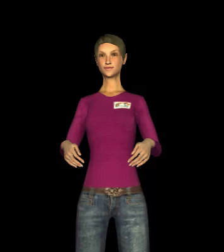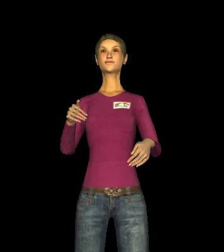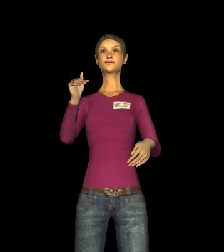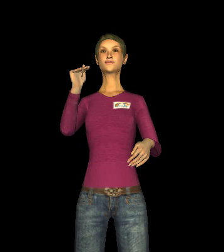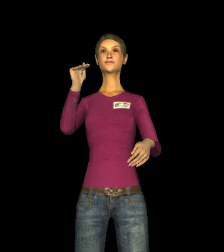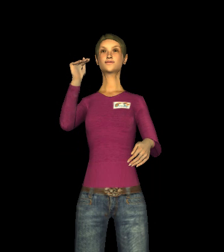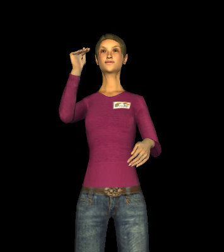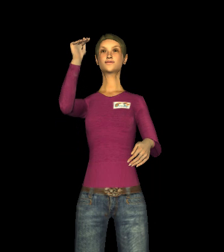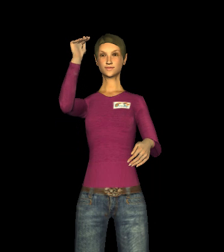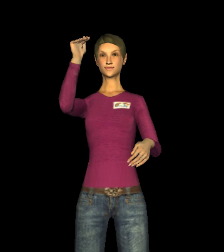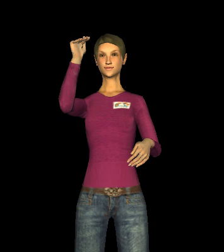يكبر